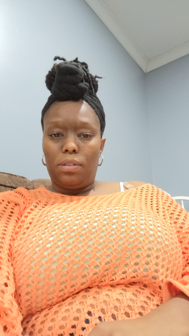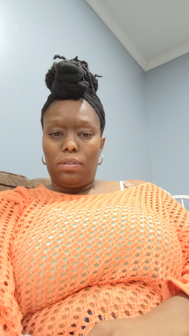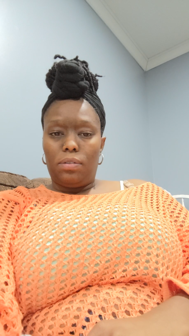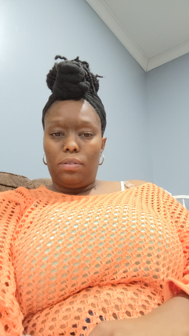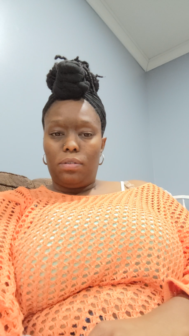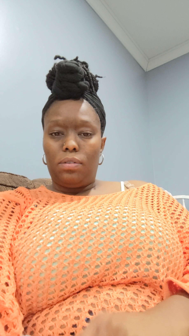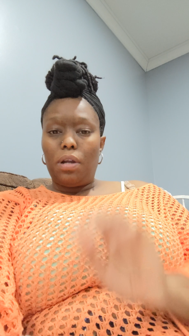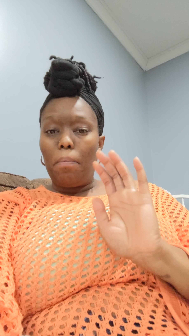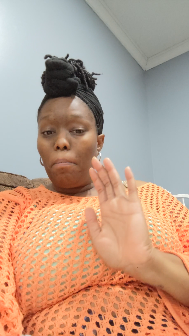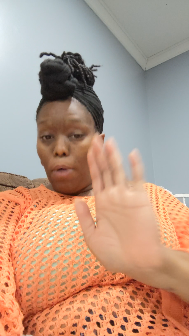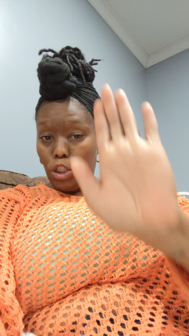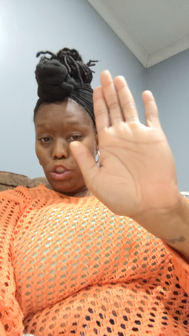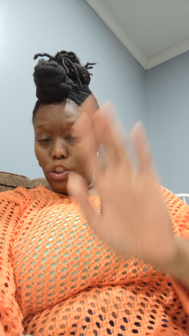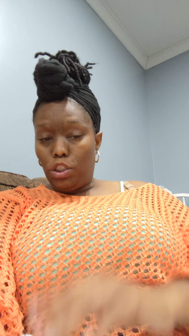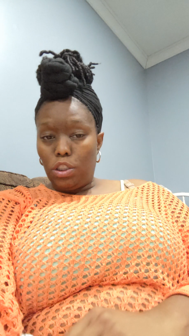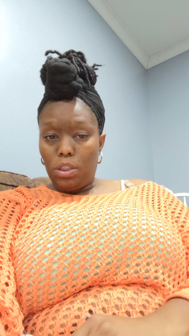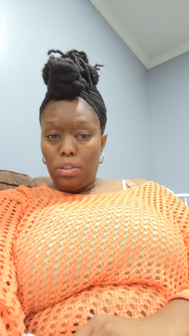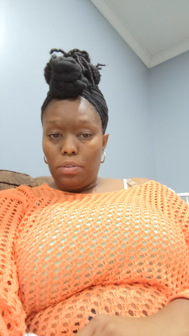push